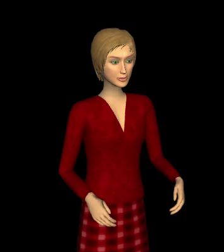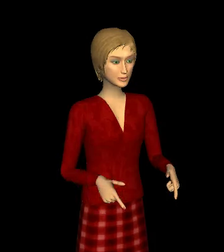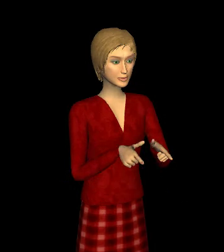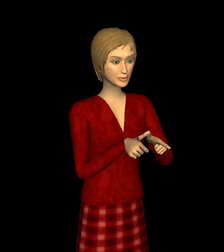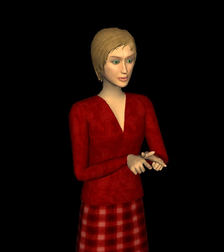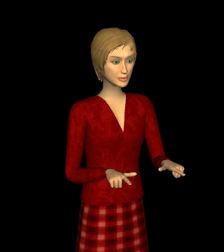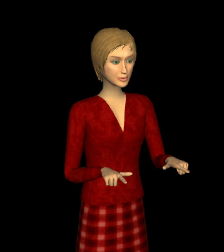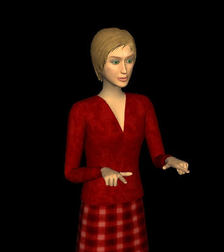لغة